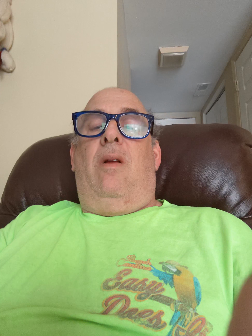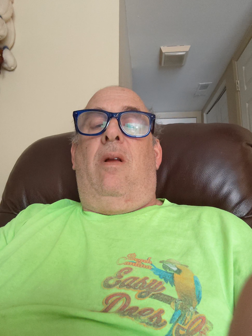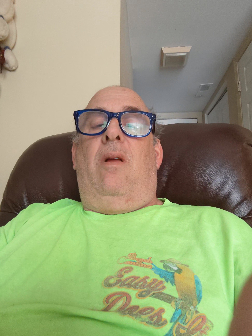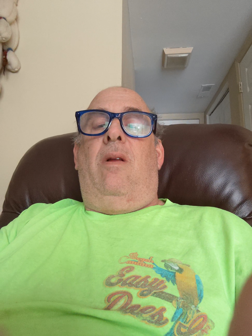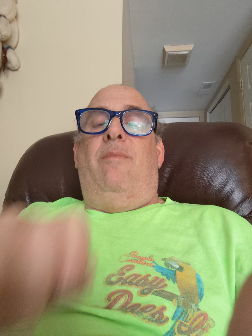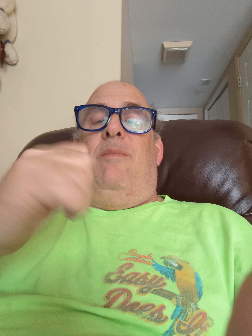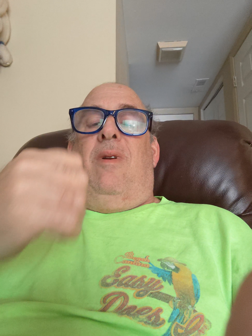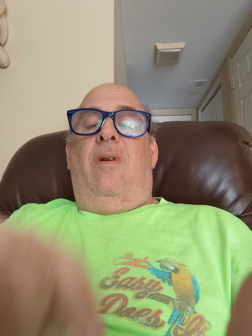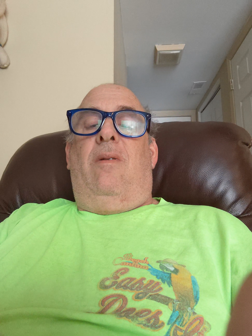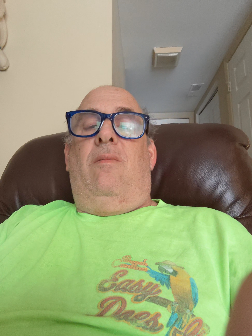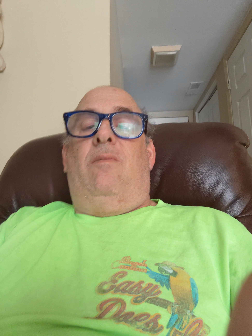make